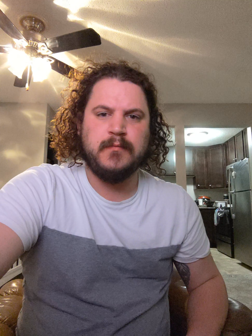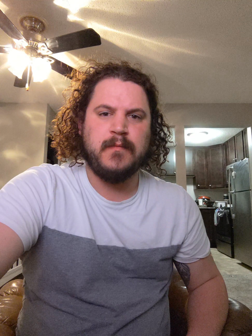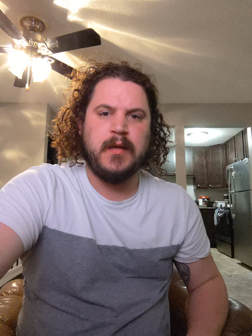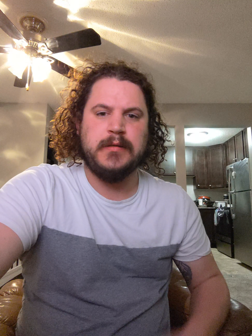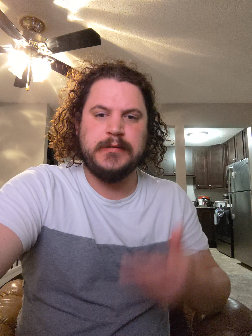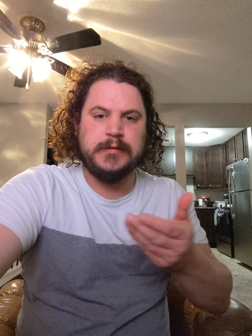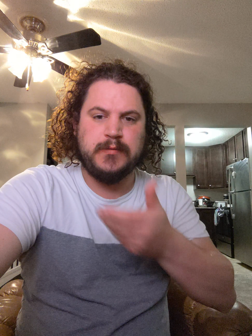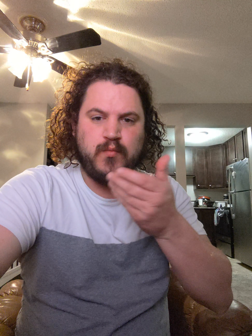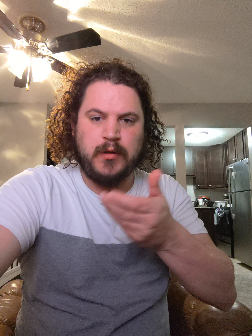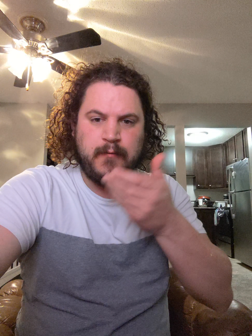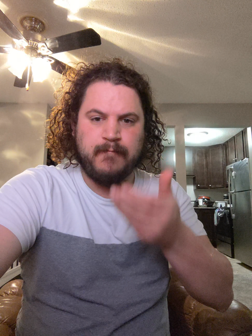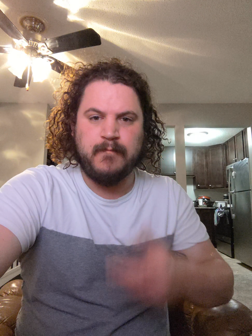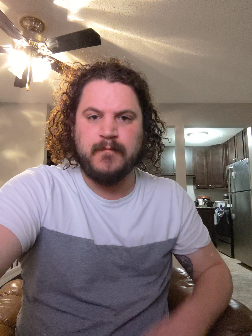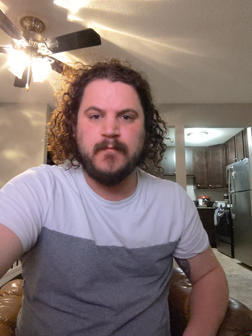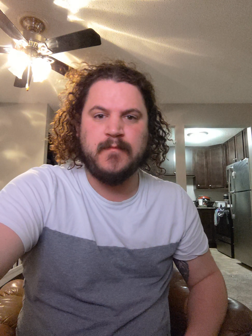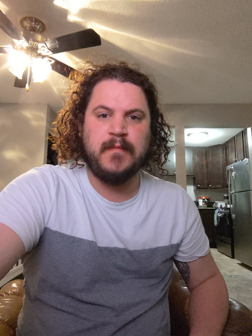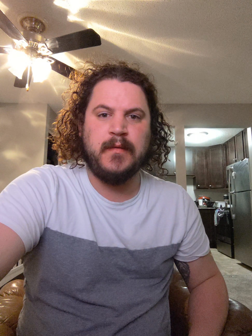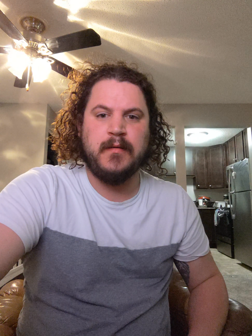cereal